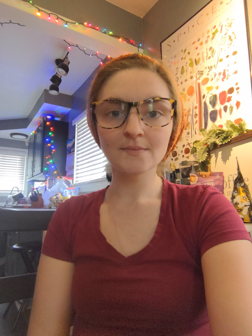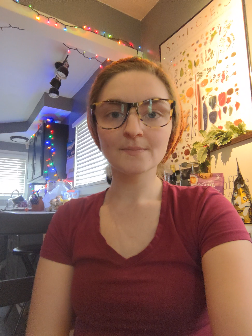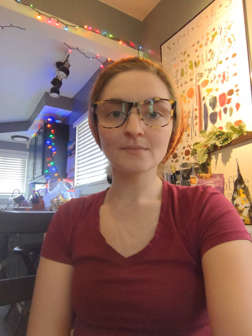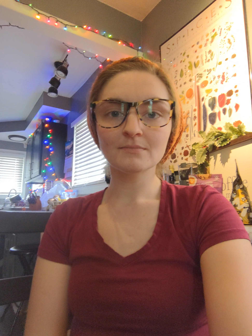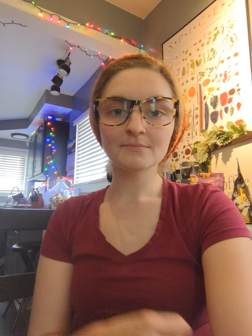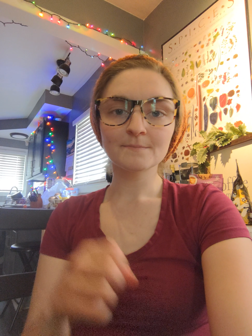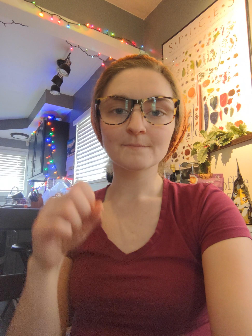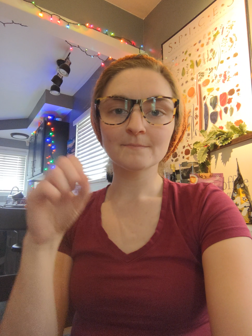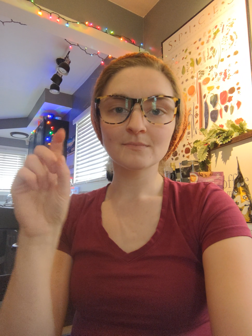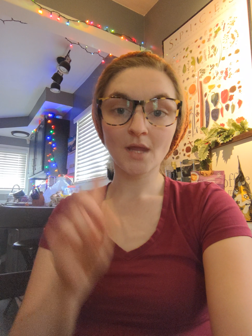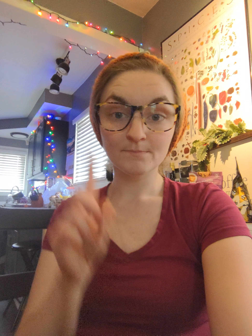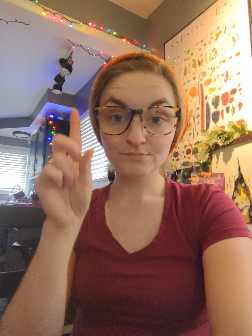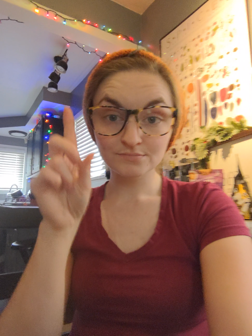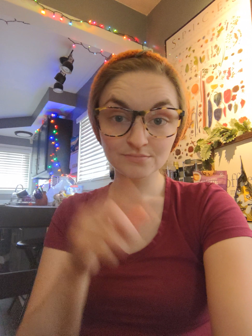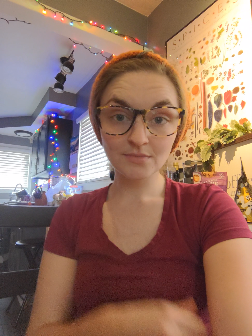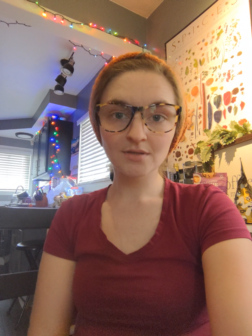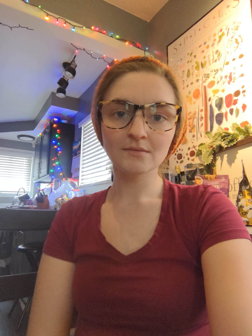up